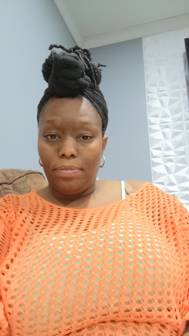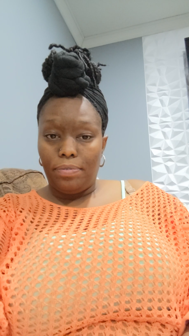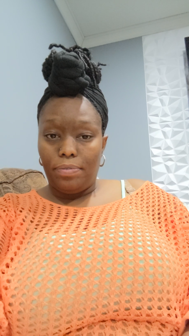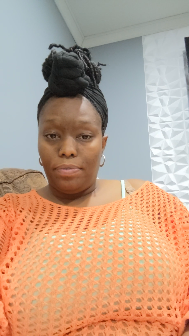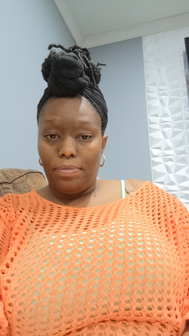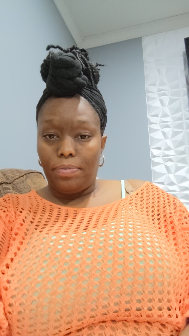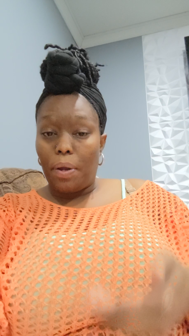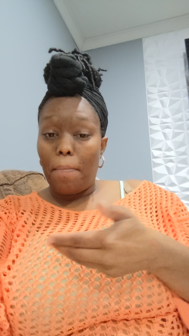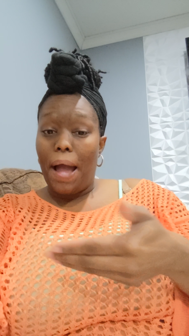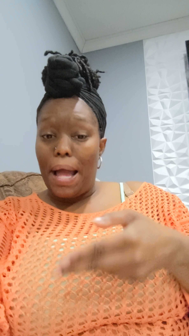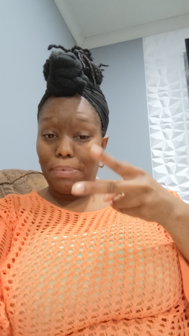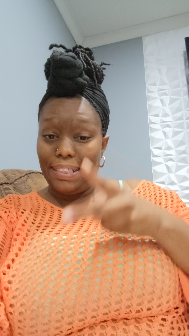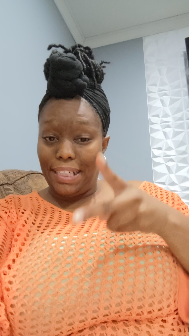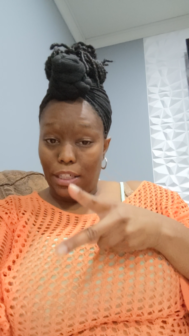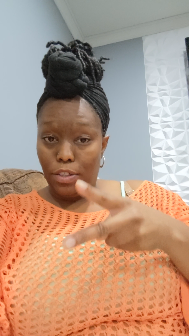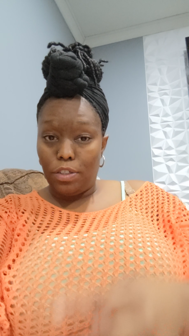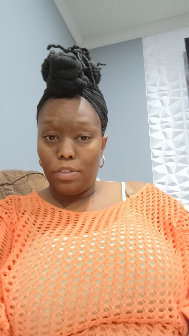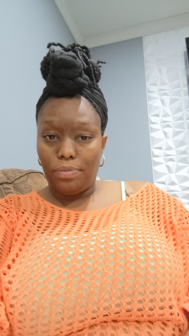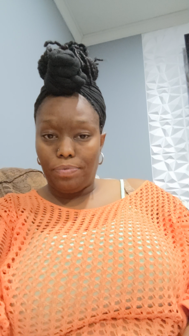babysitter